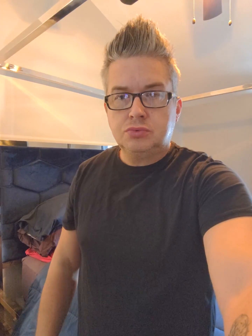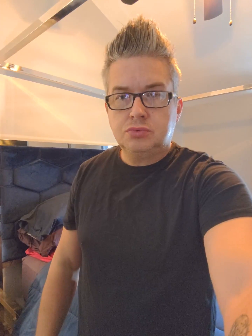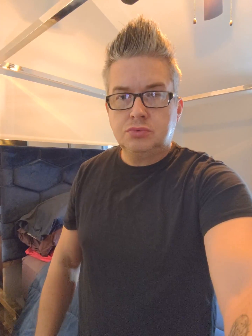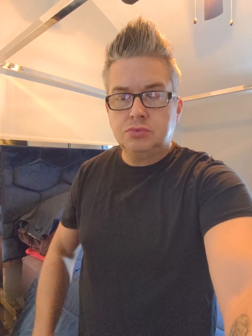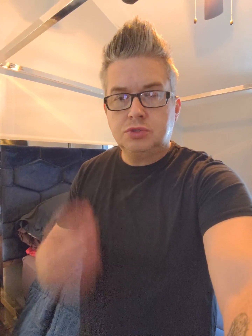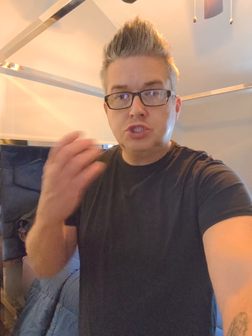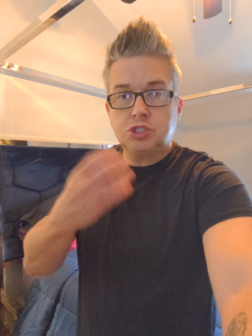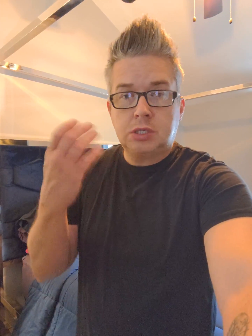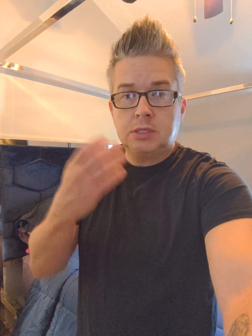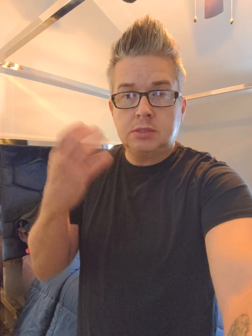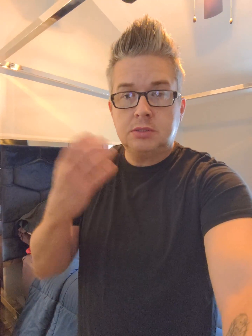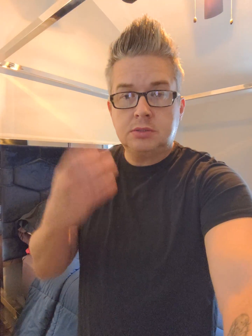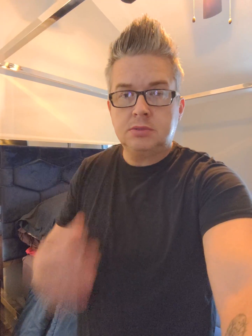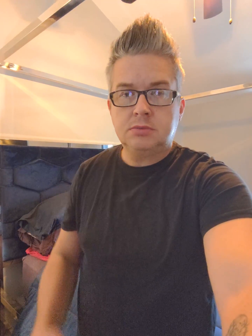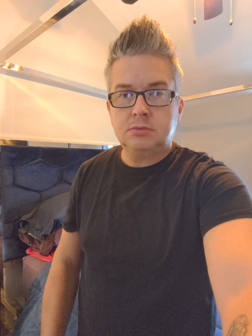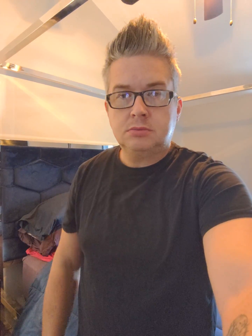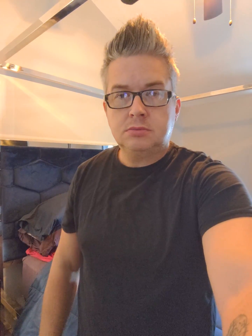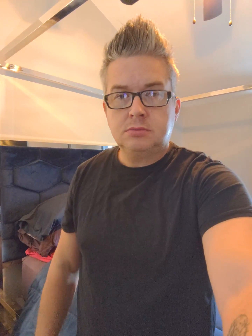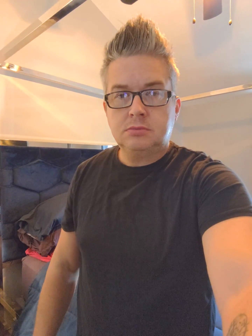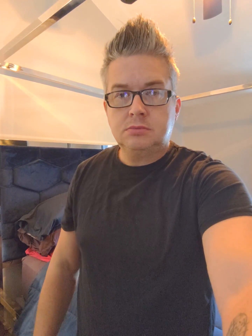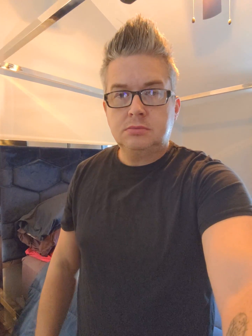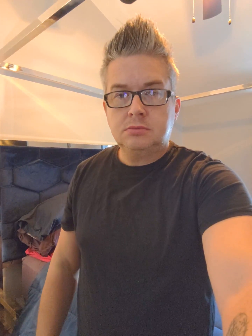shake